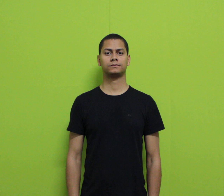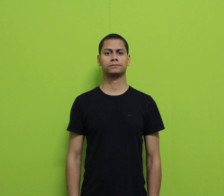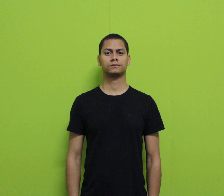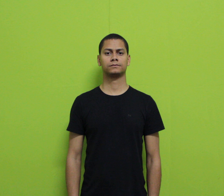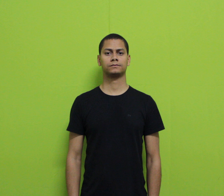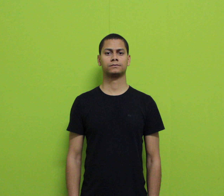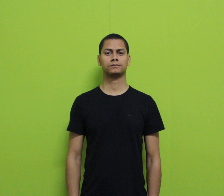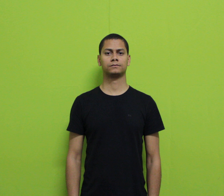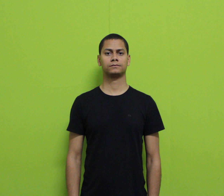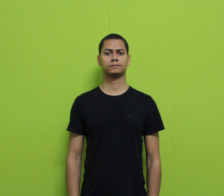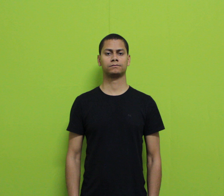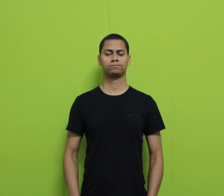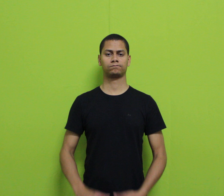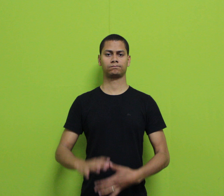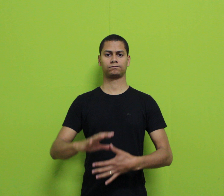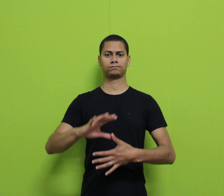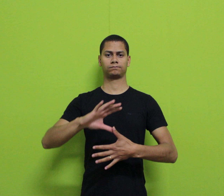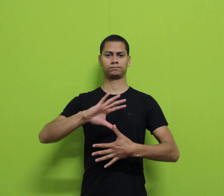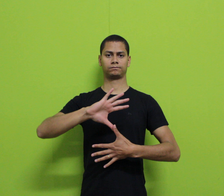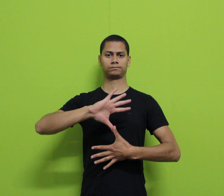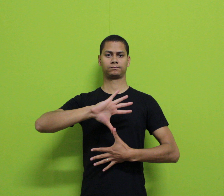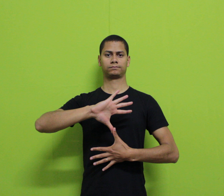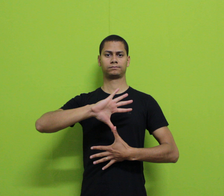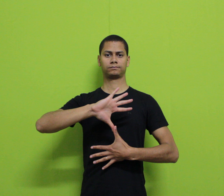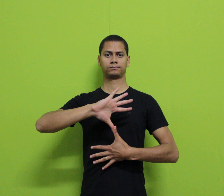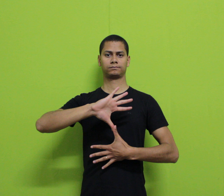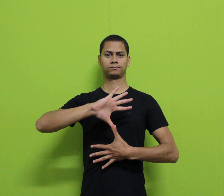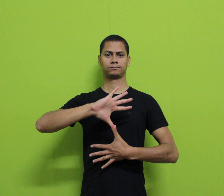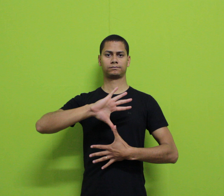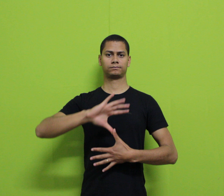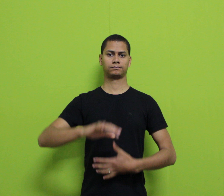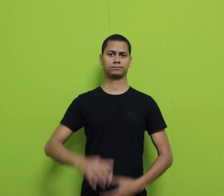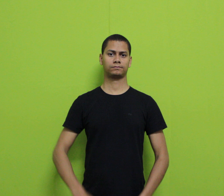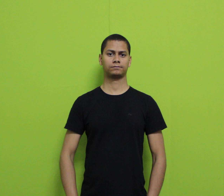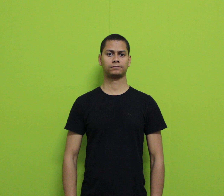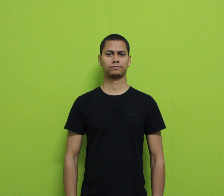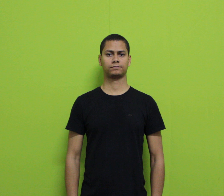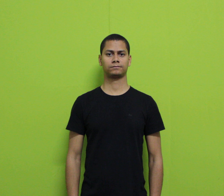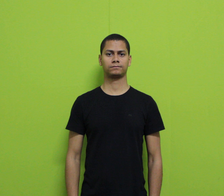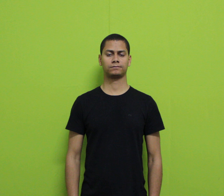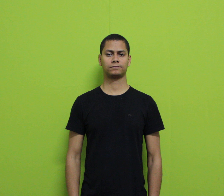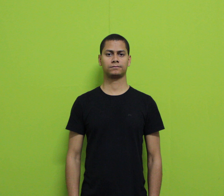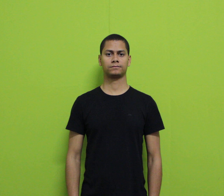América